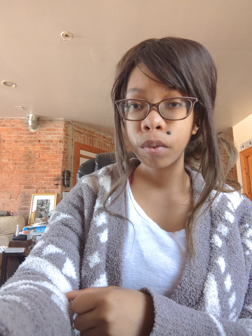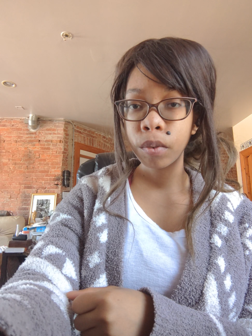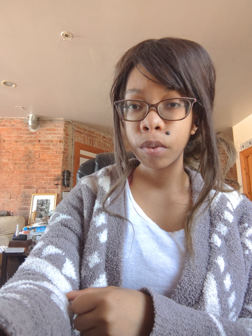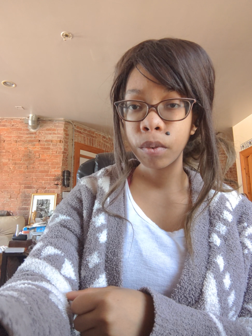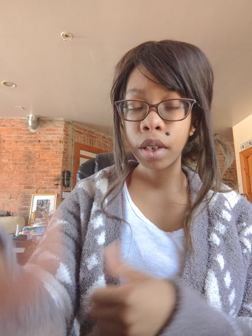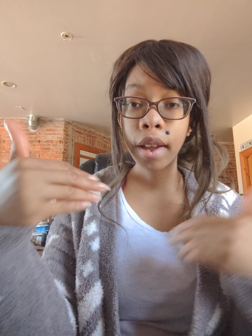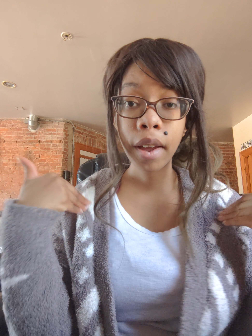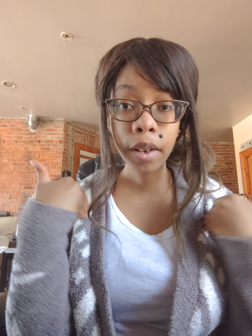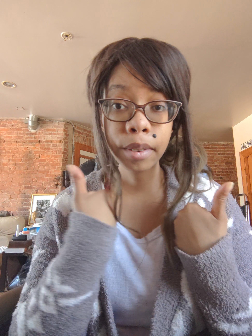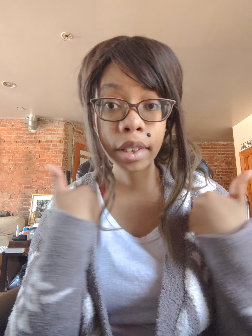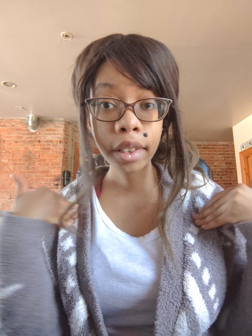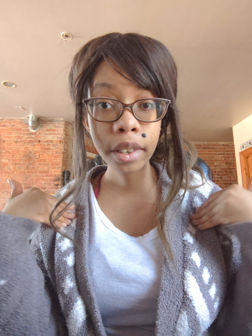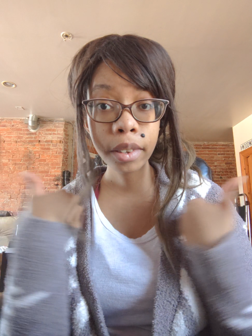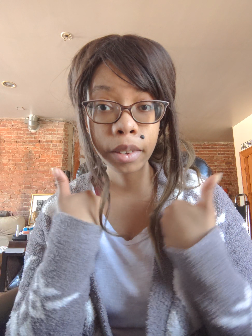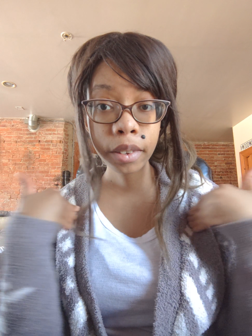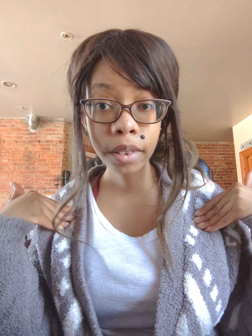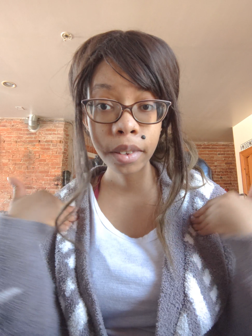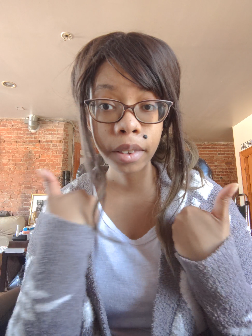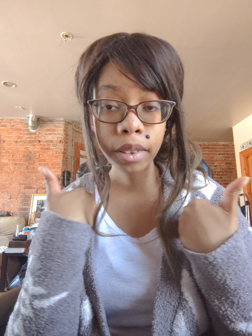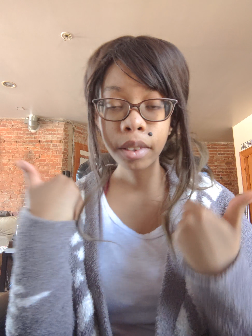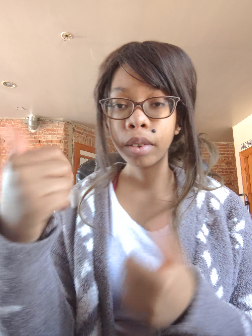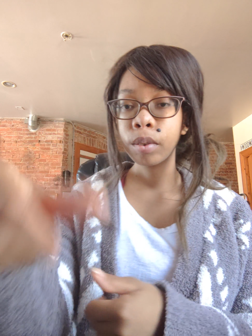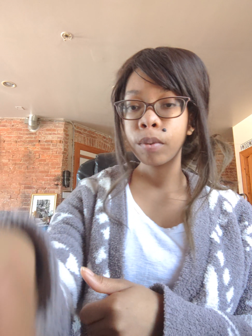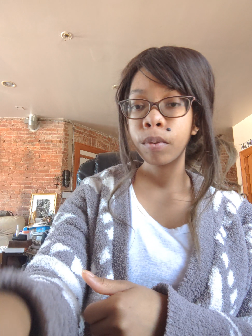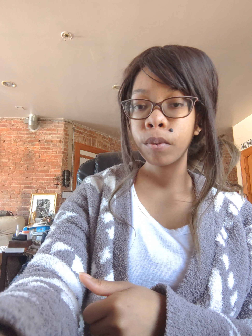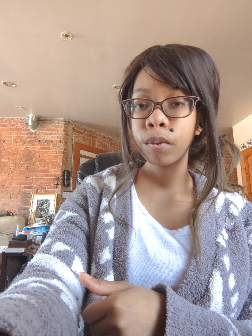animal